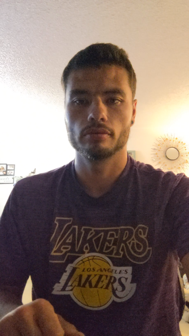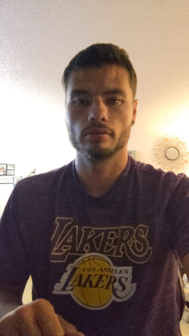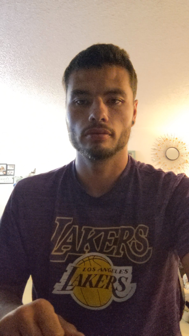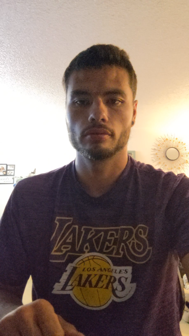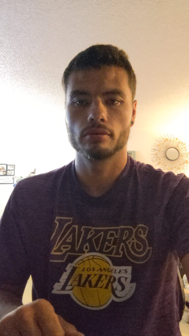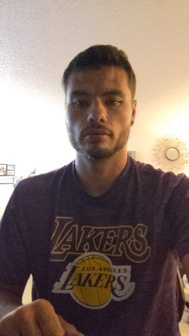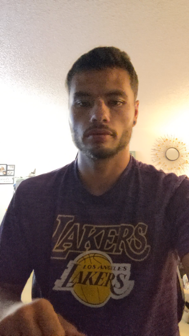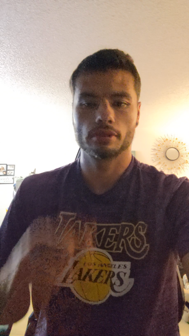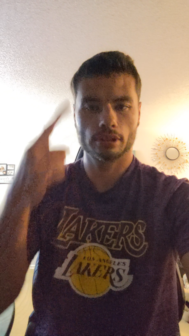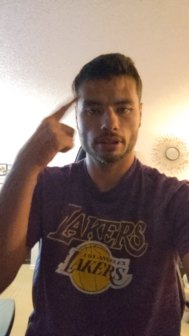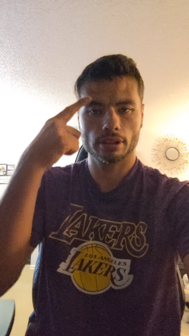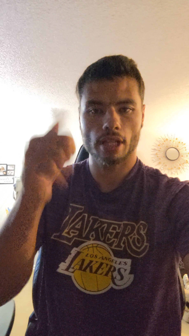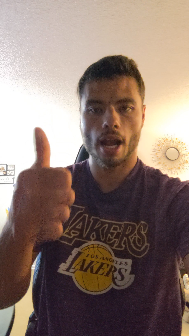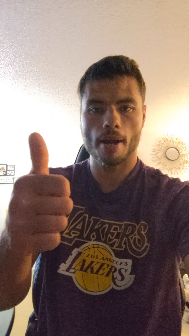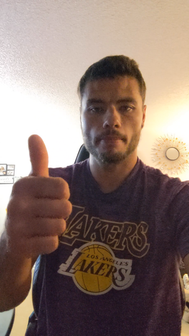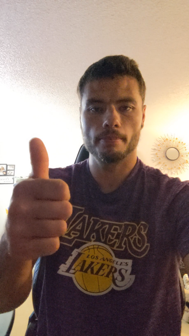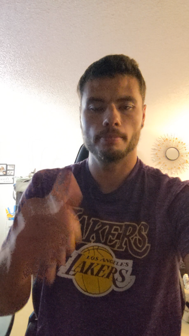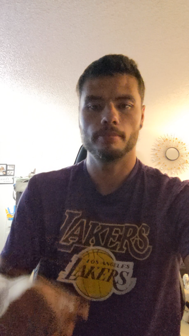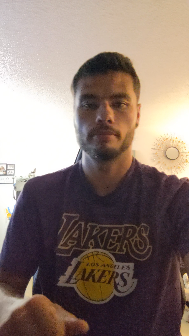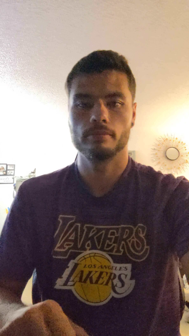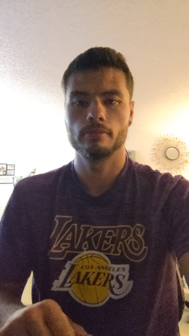dime